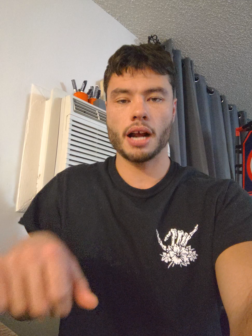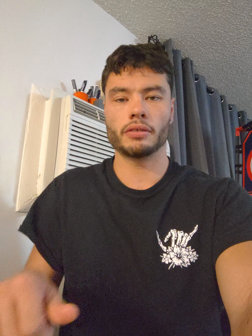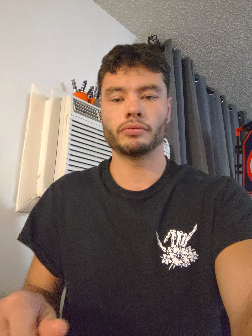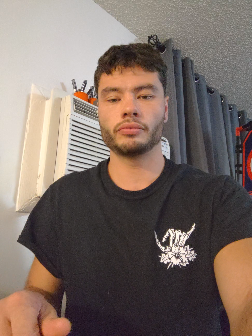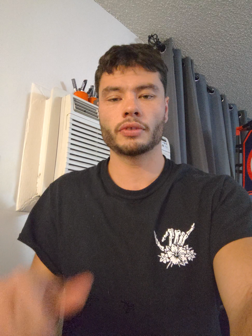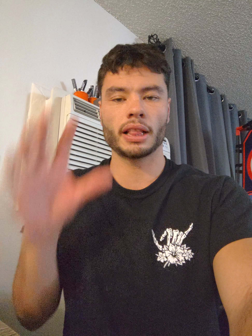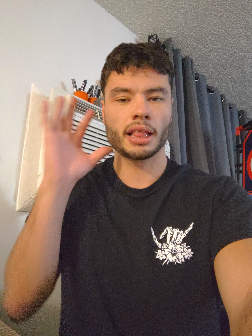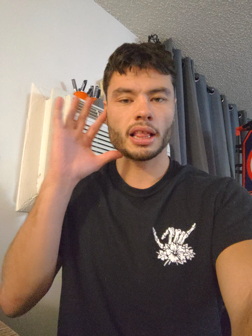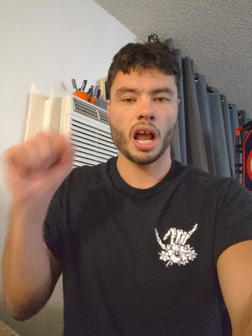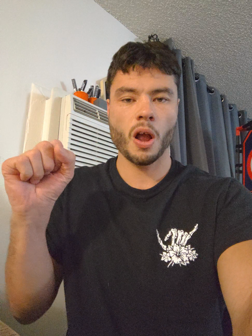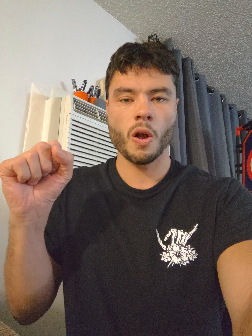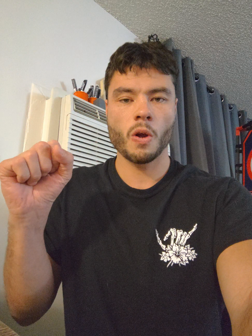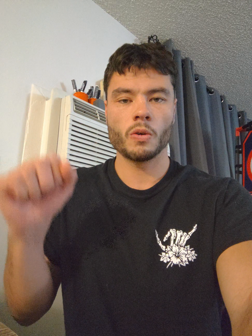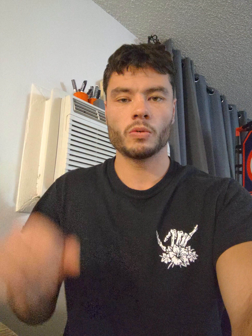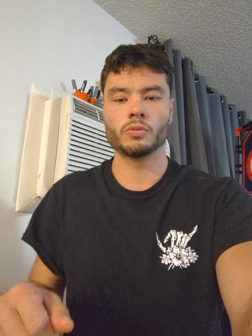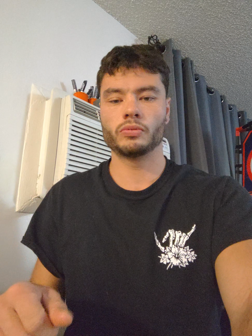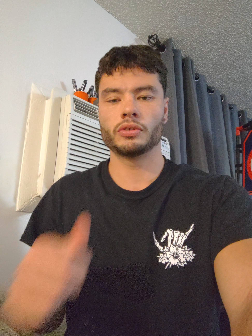loud